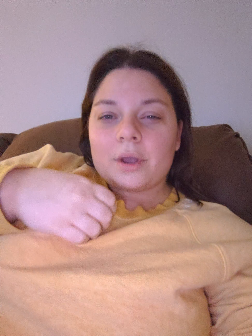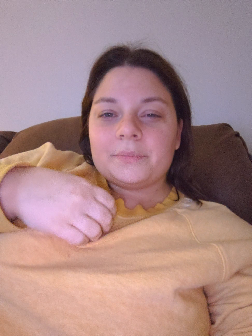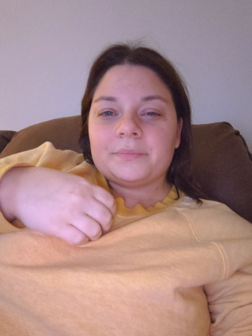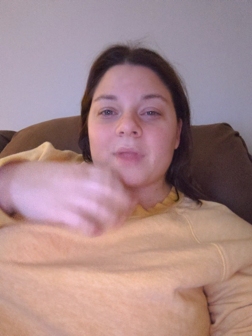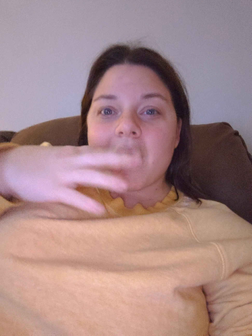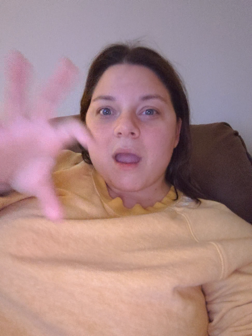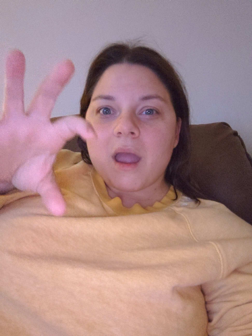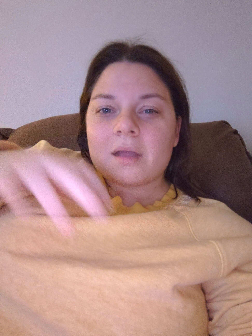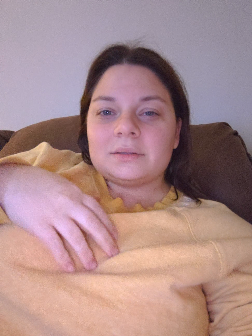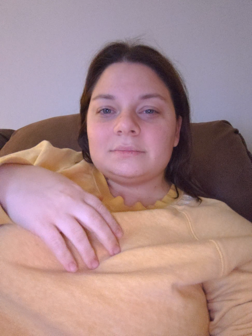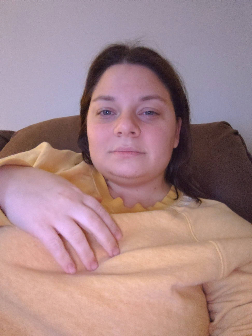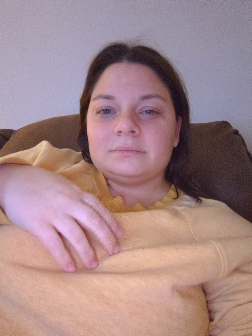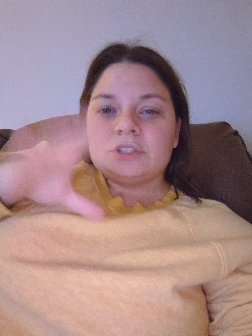hot